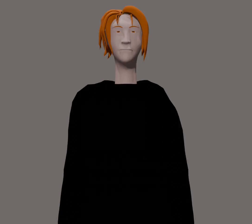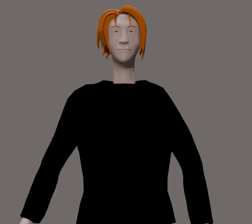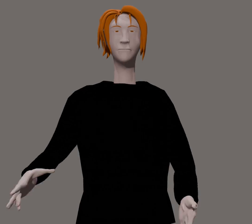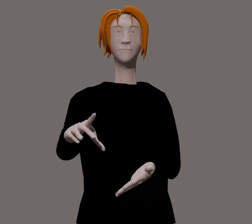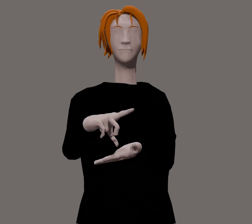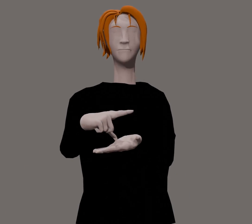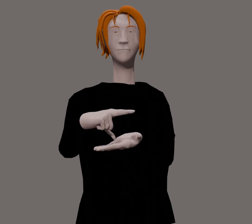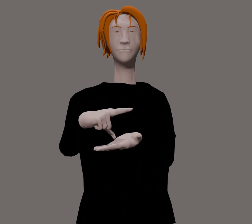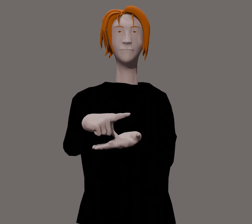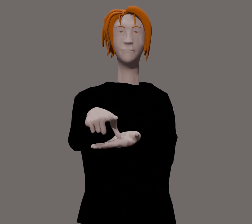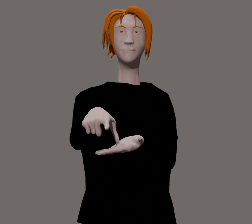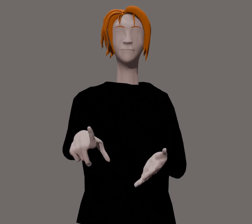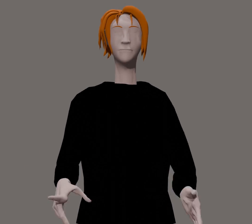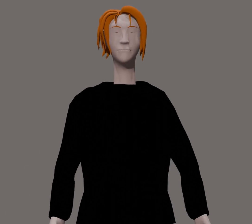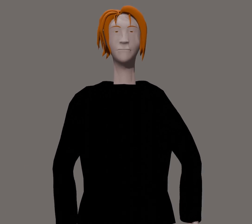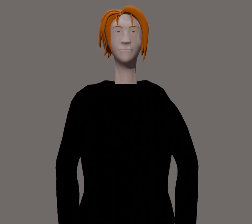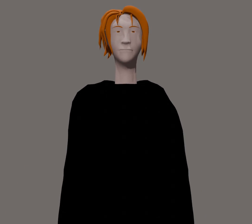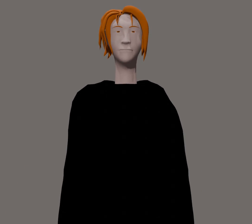Compass Drawing